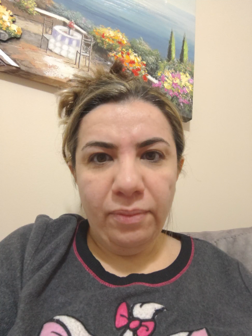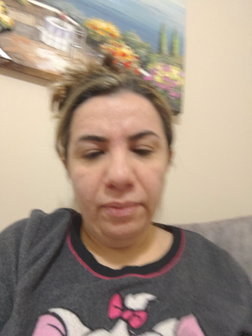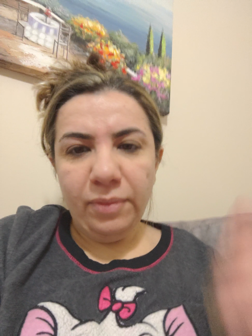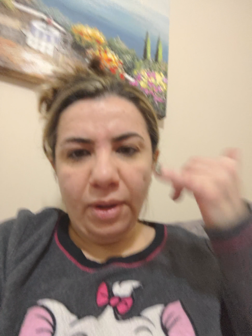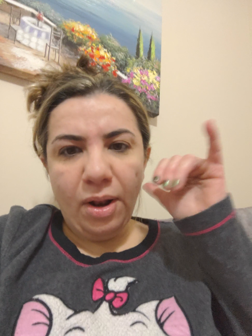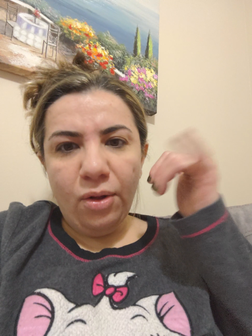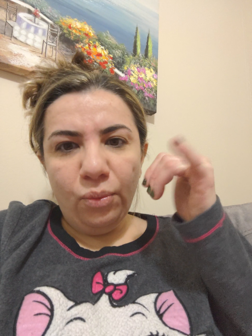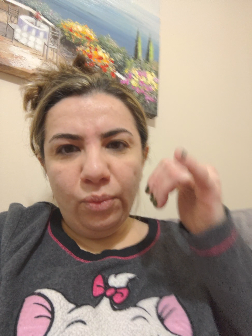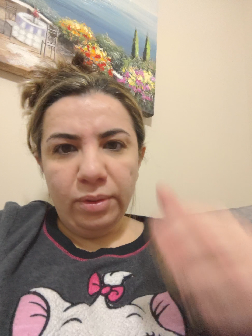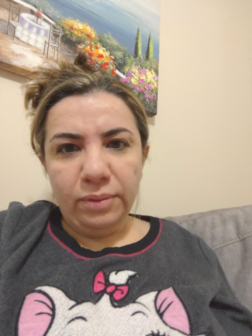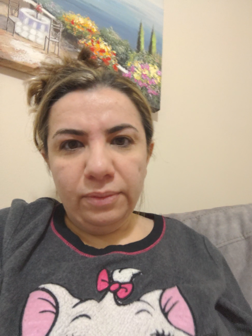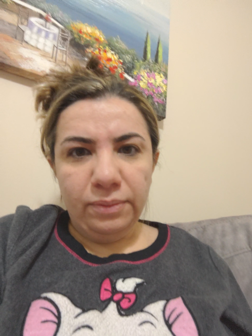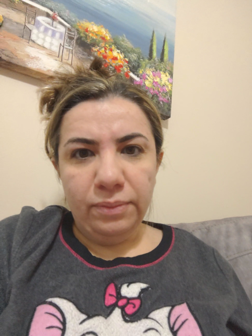yellow